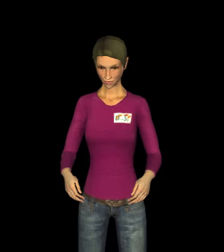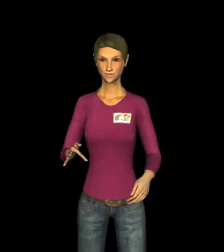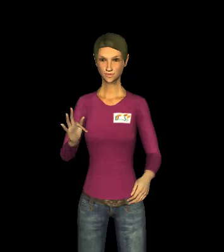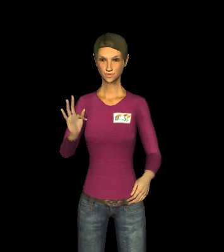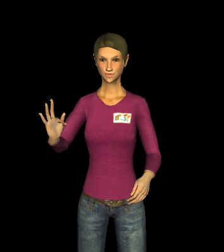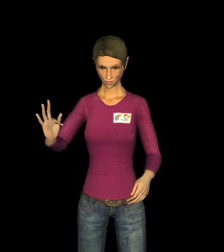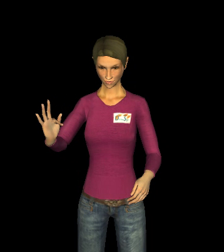فرنسا